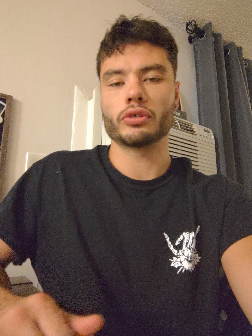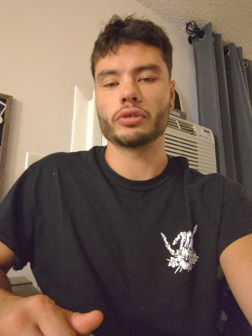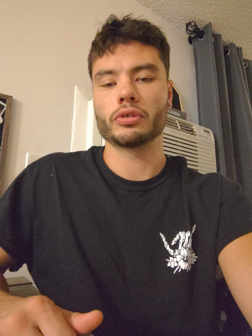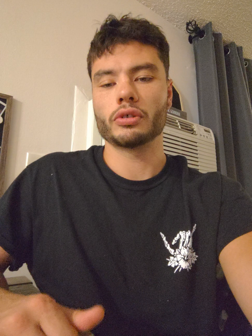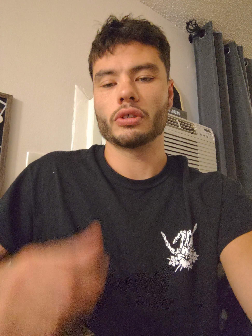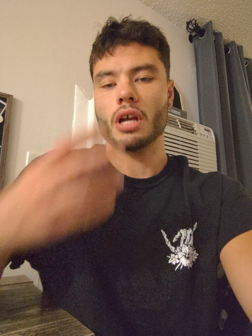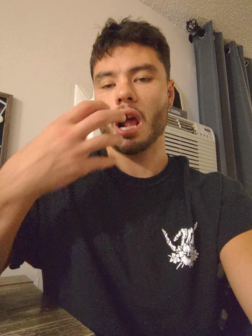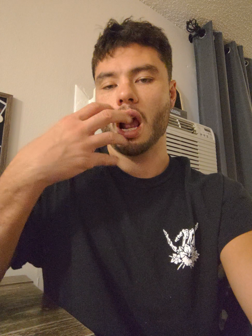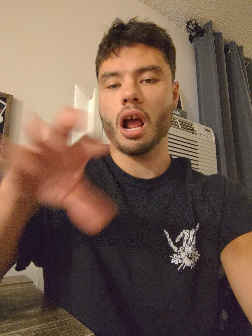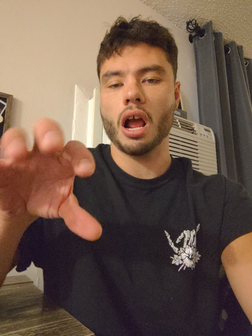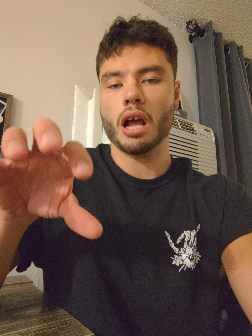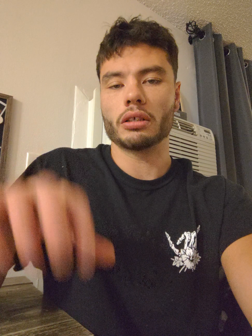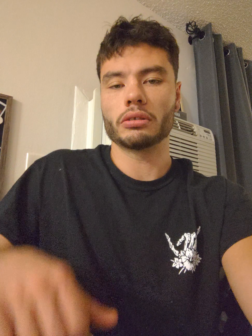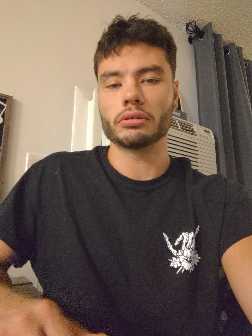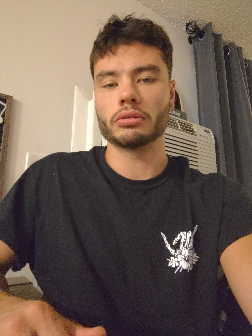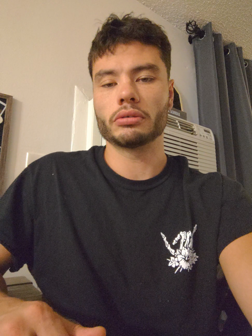hot